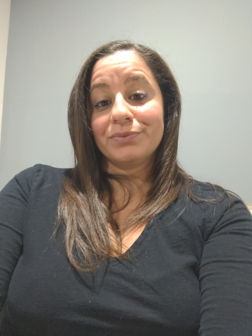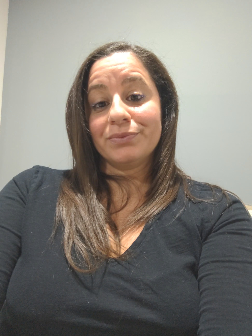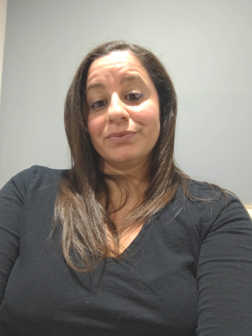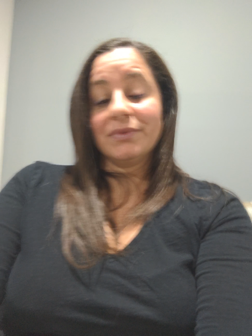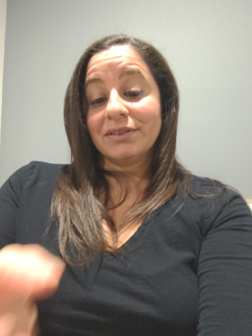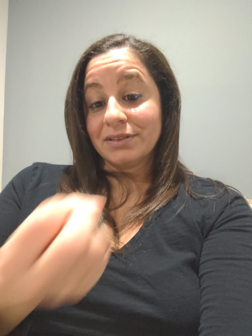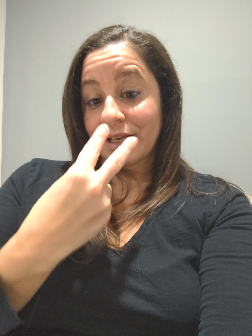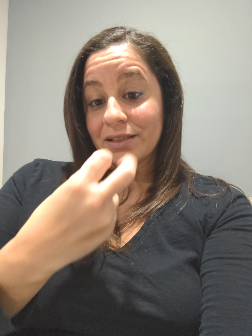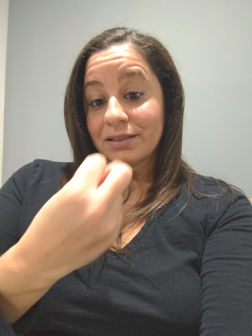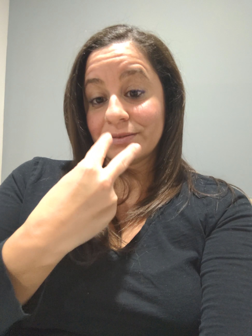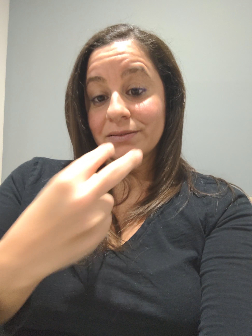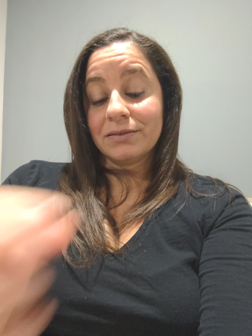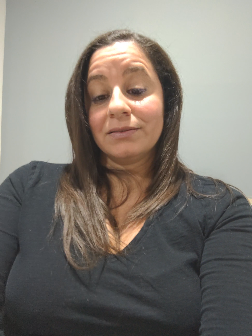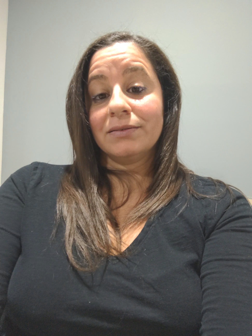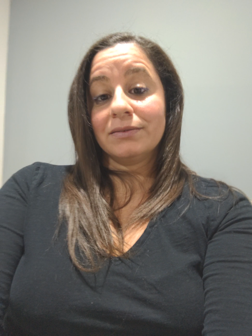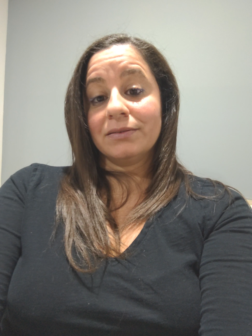snack